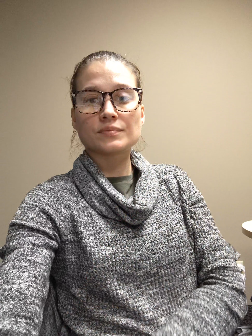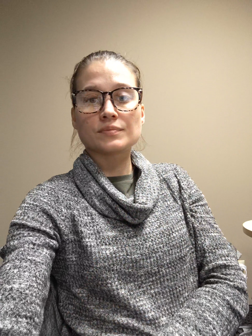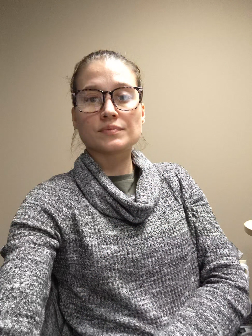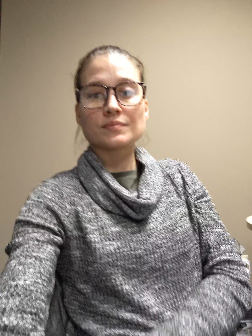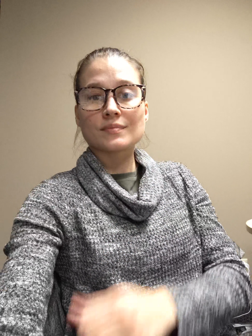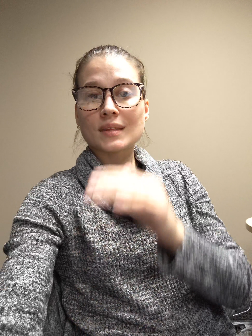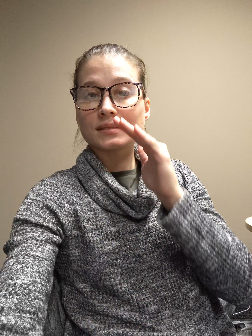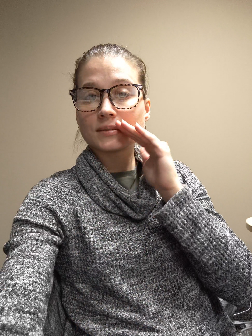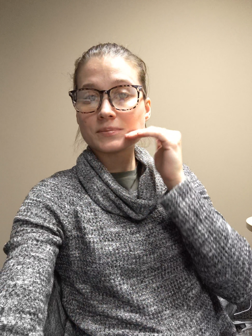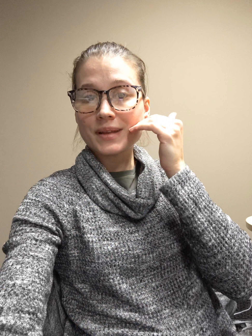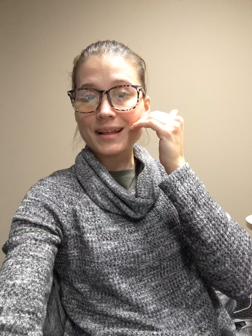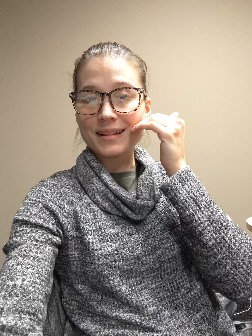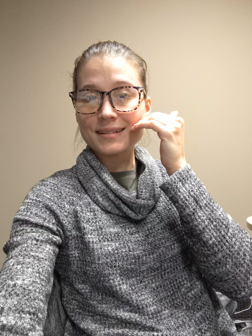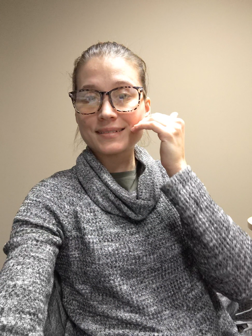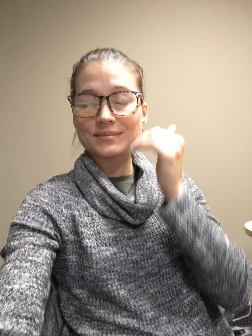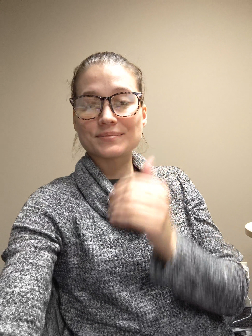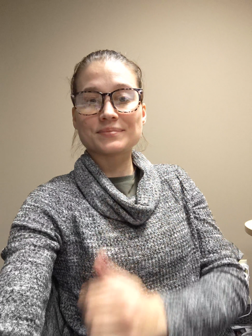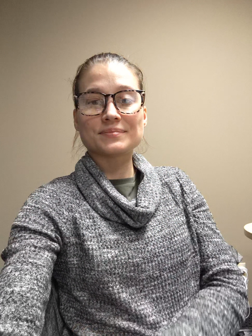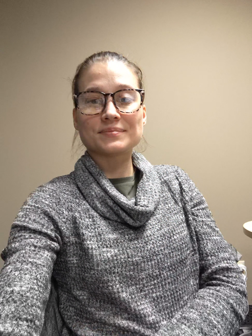smile